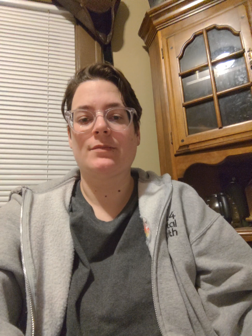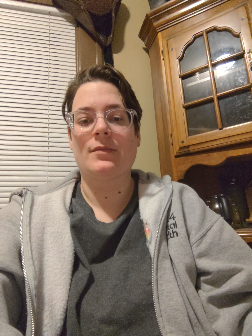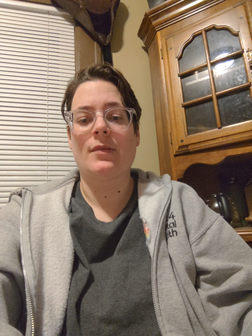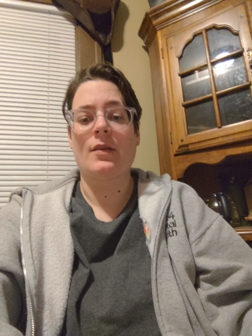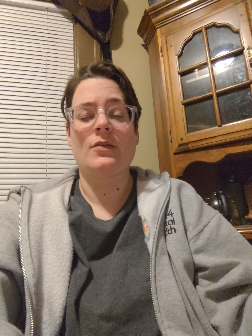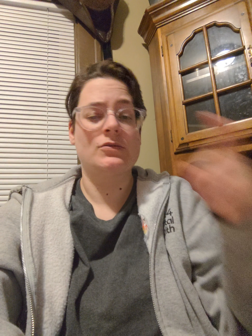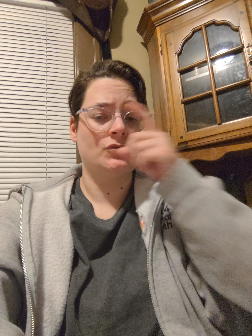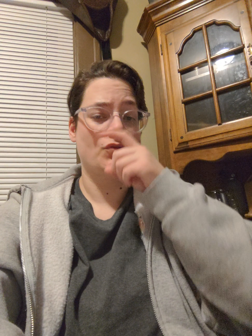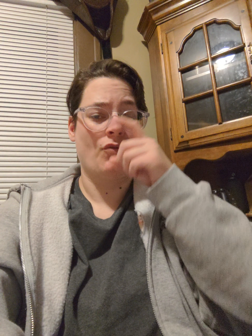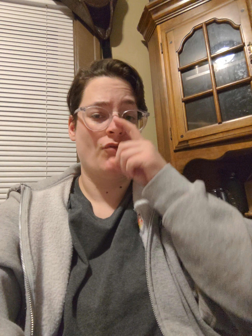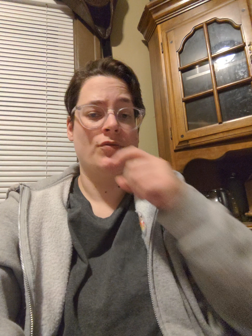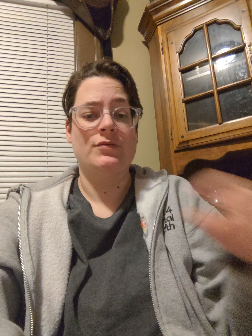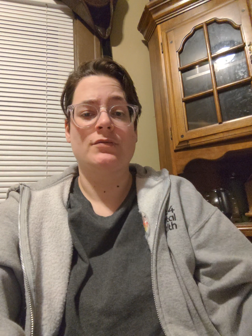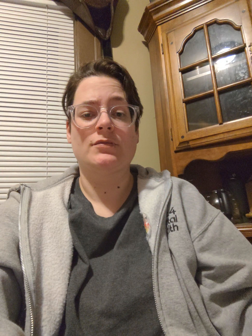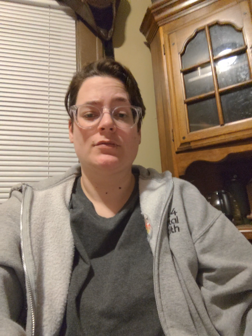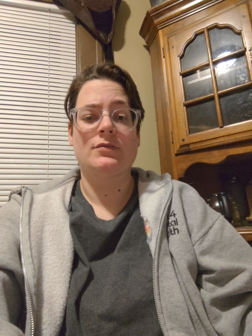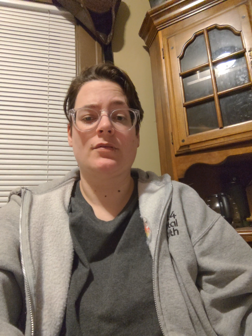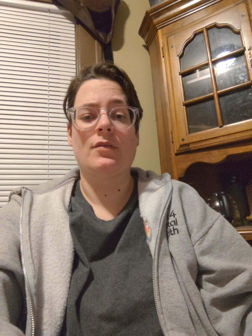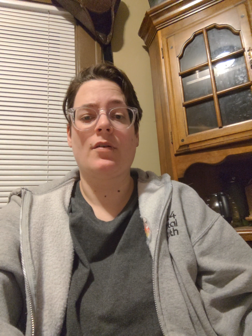doll